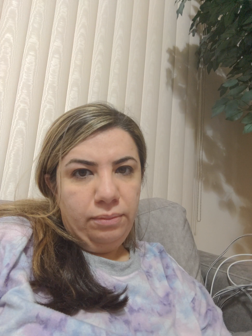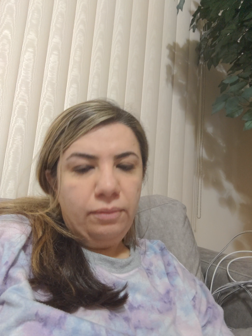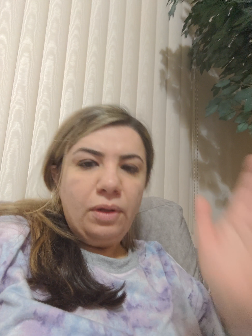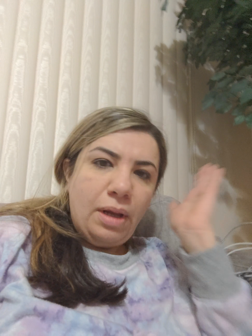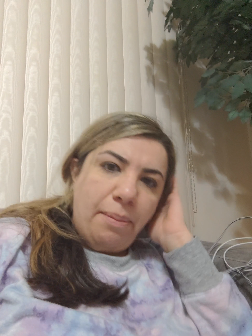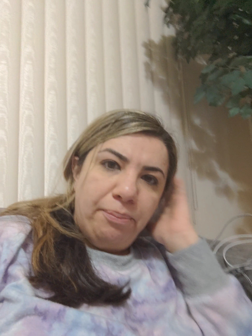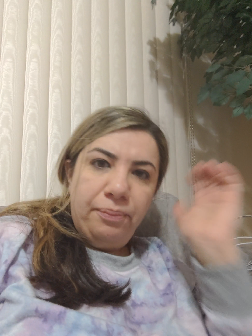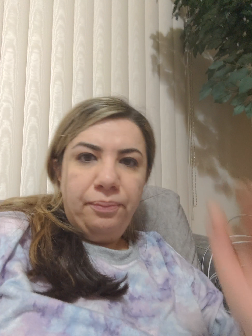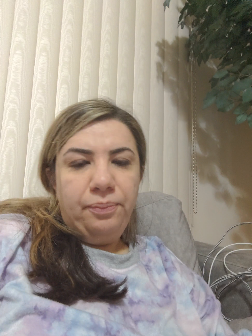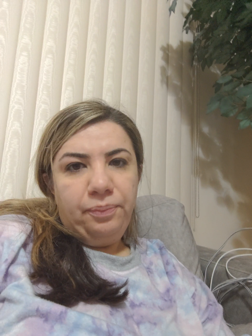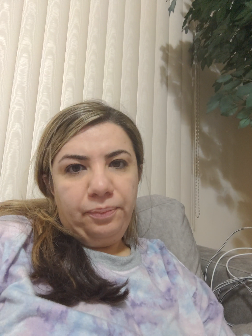bed